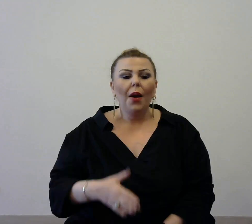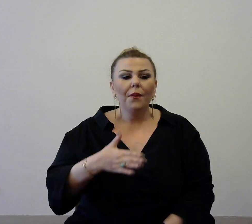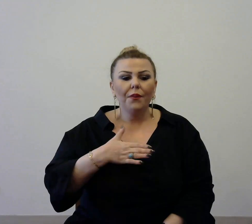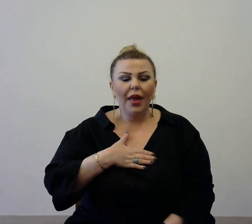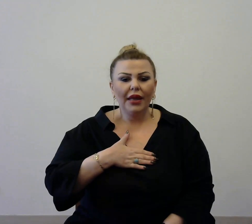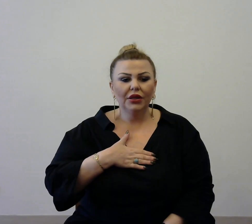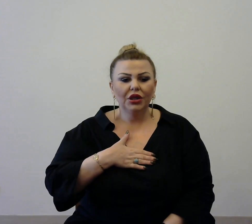mən